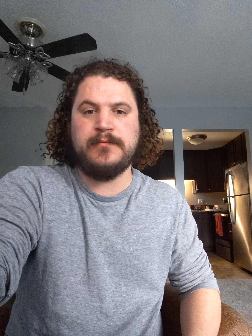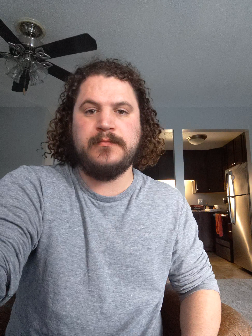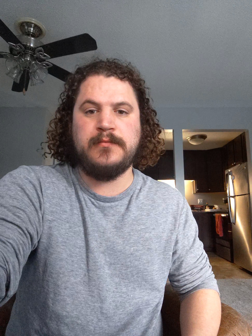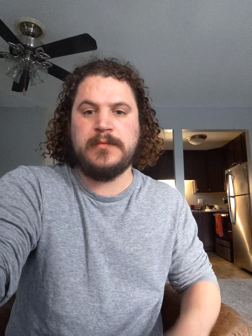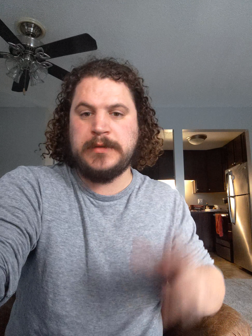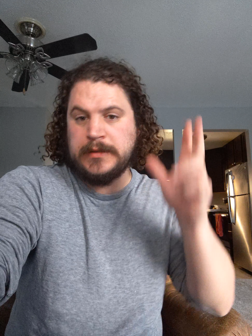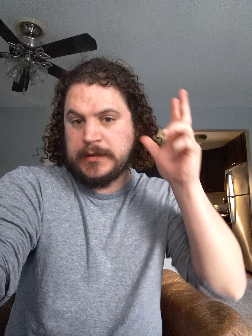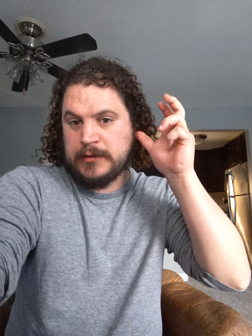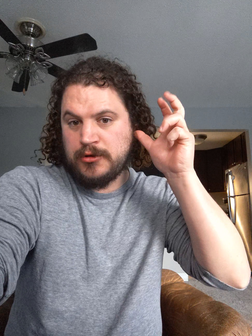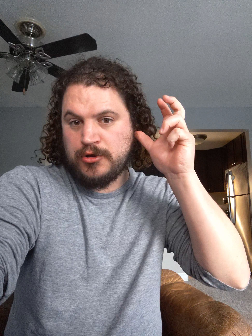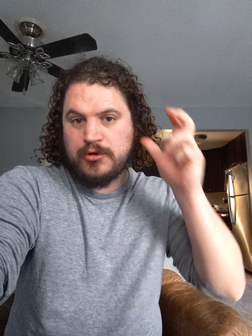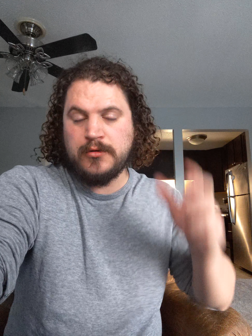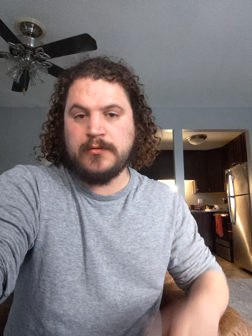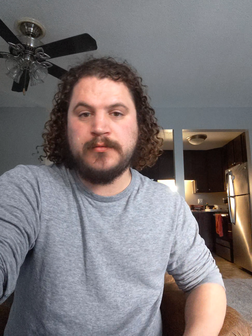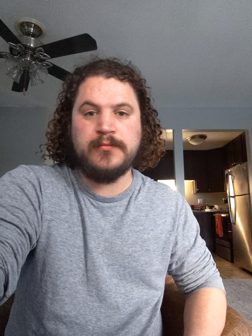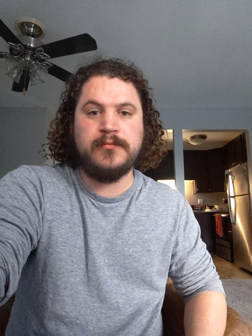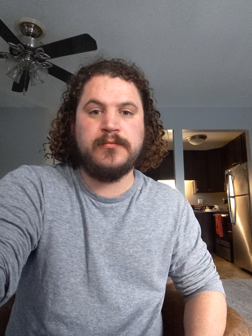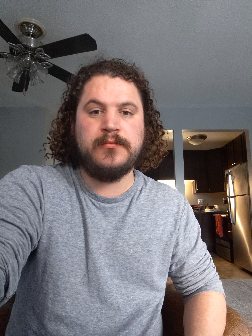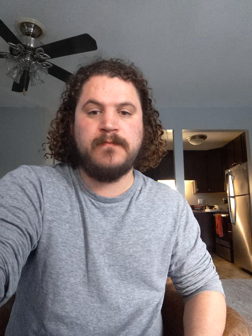hear